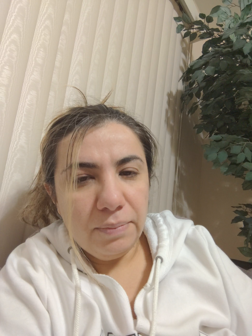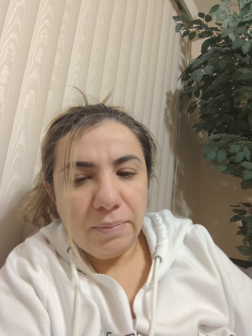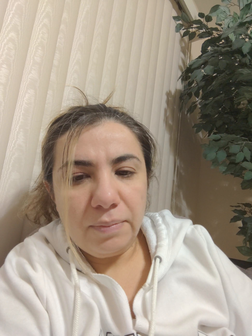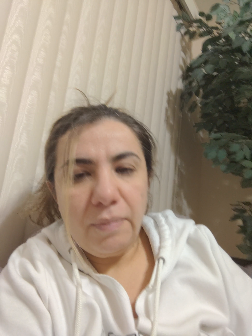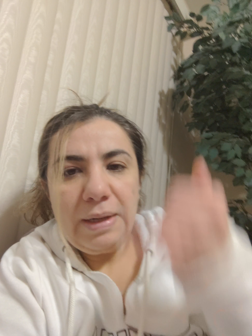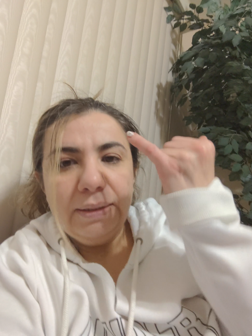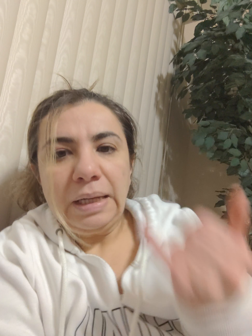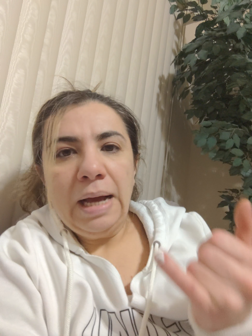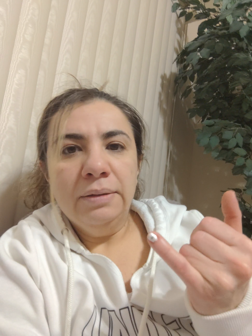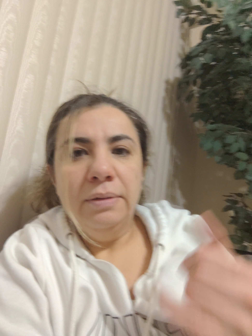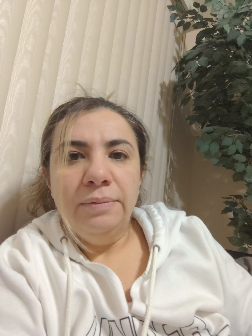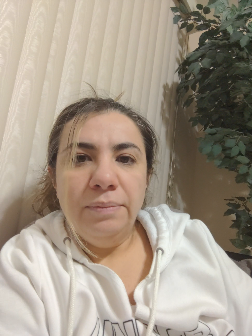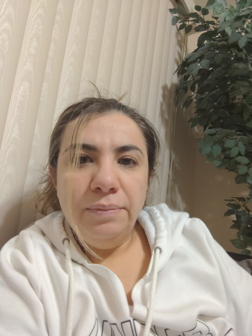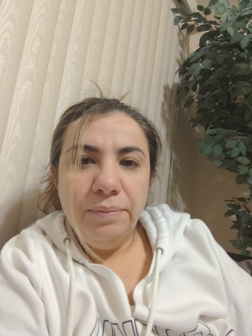now